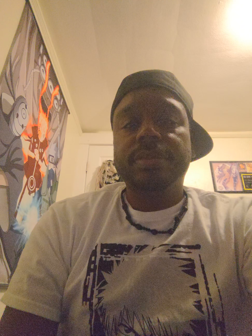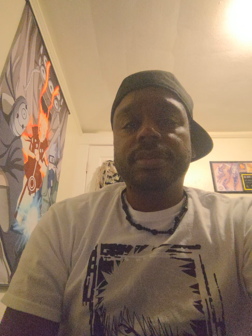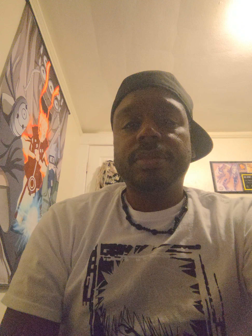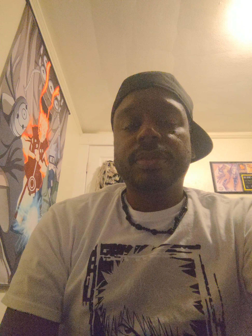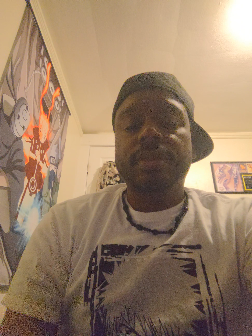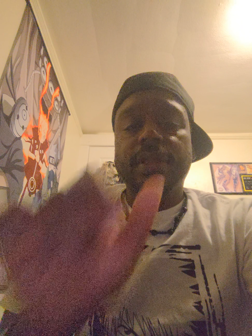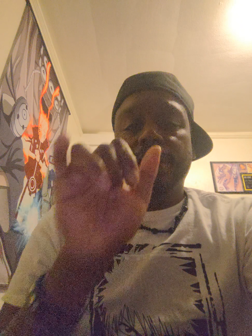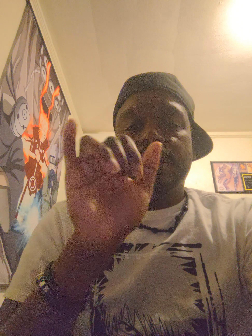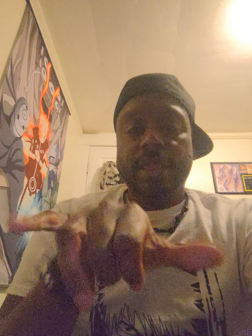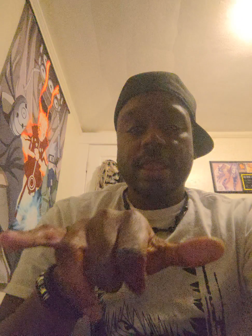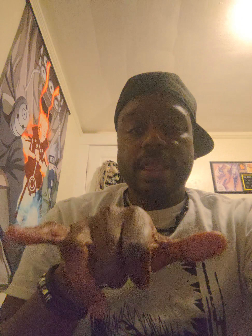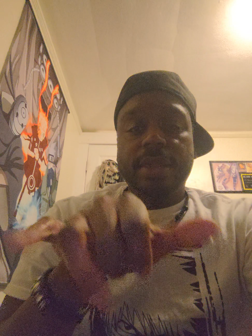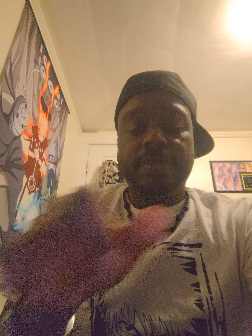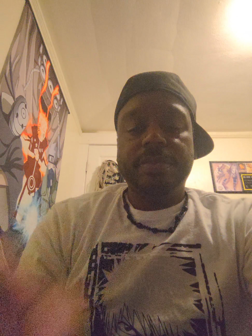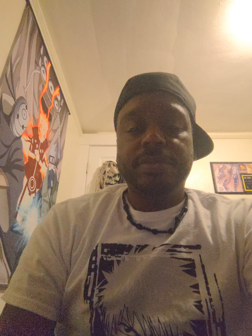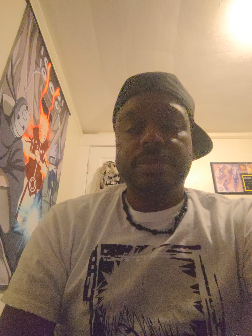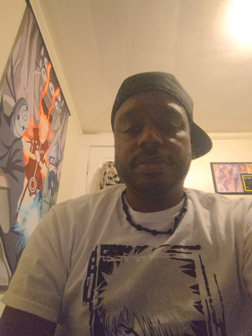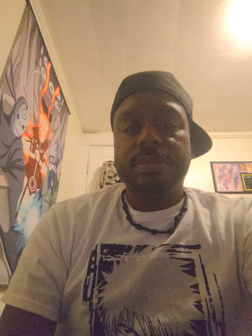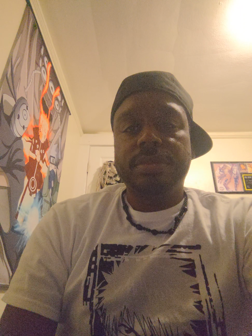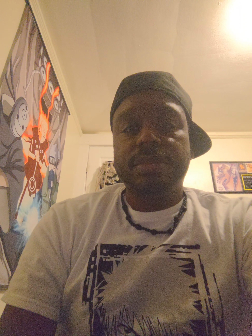that